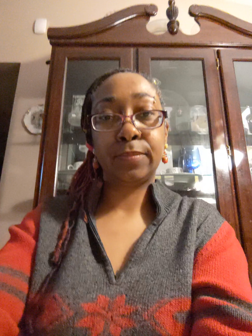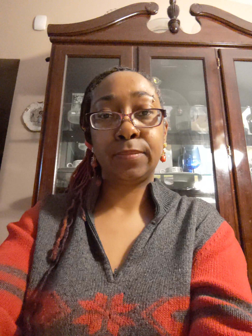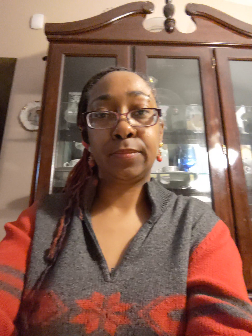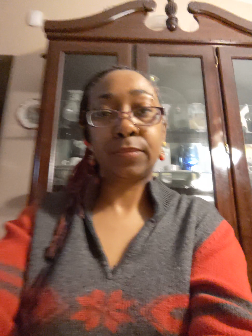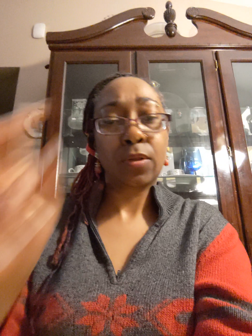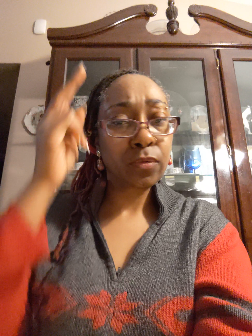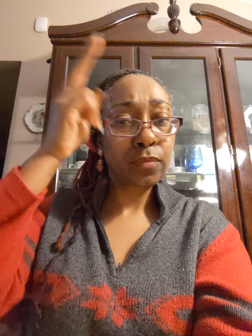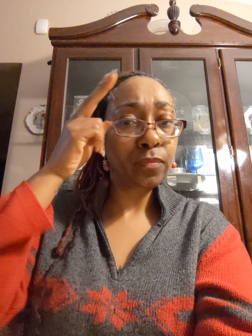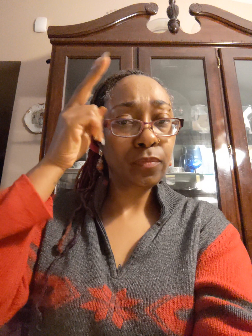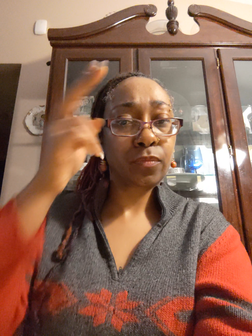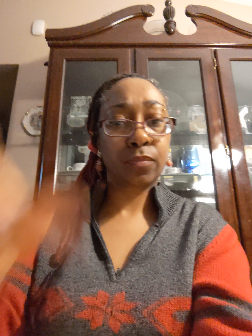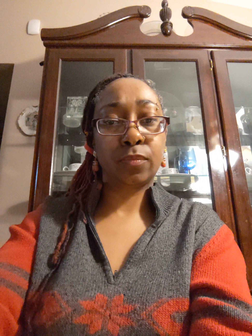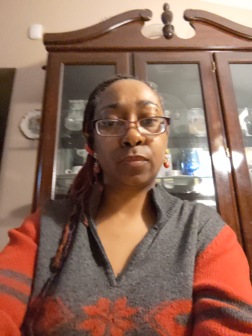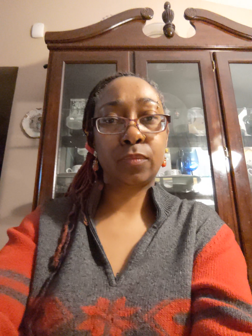uncle